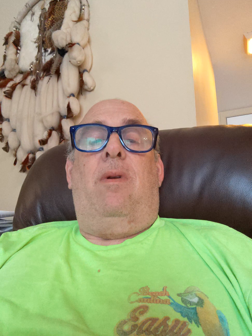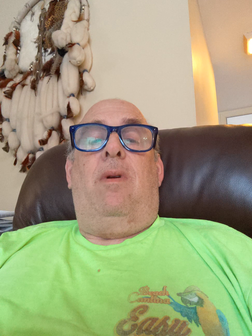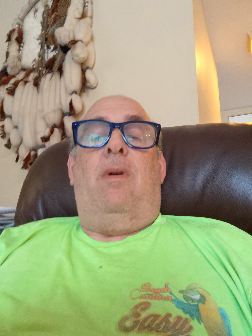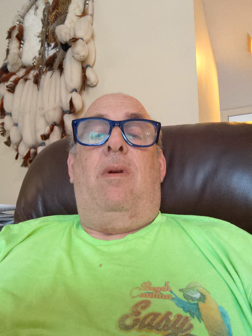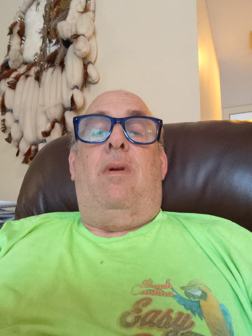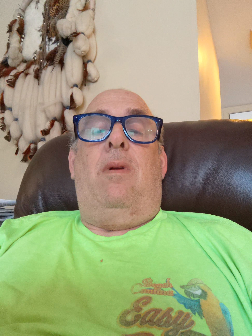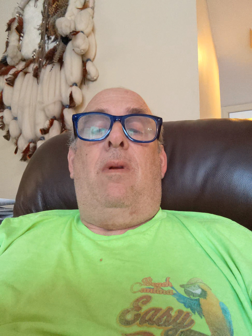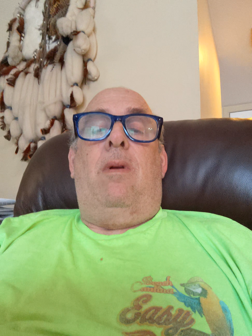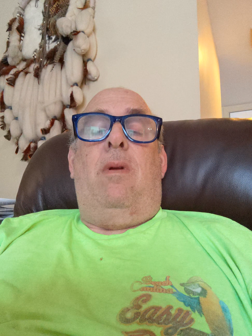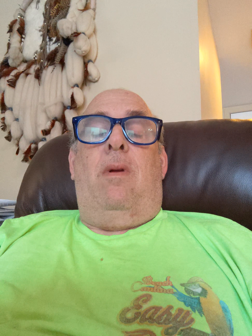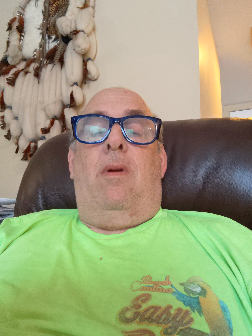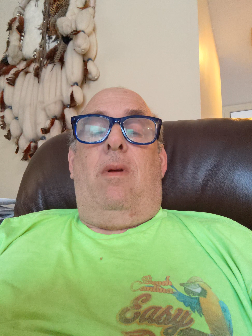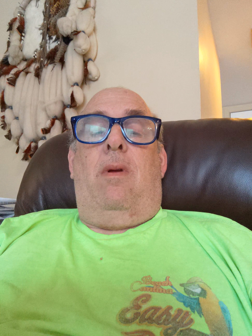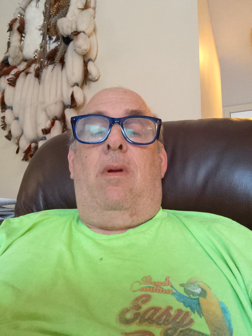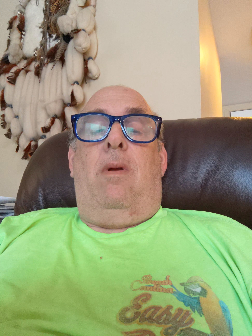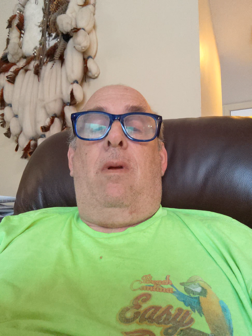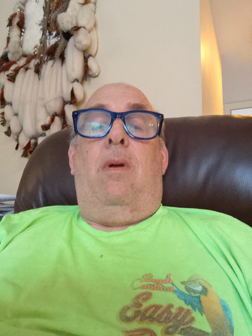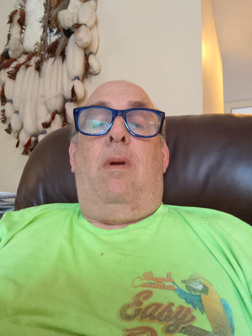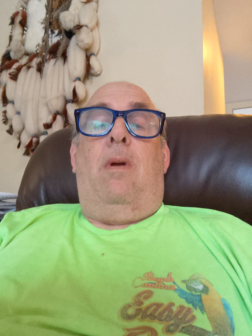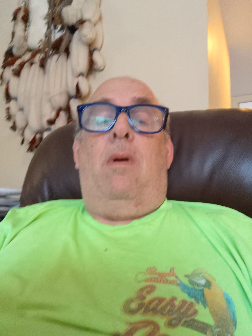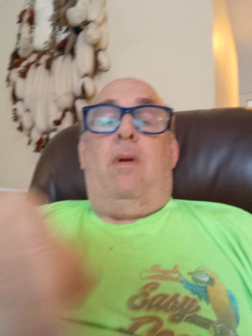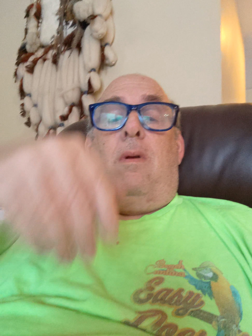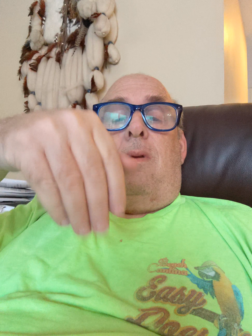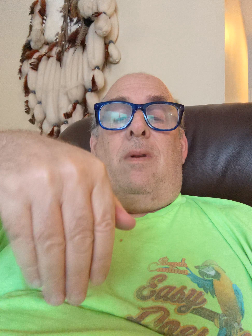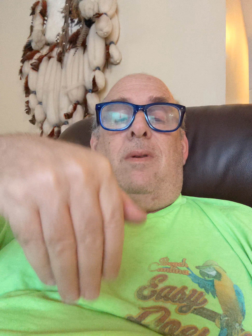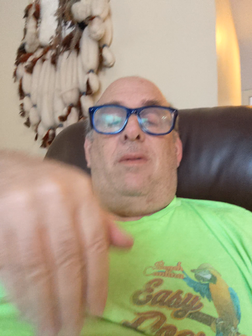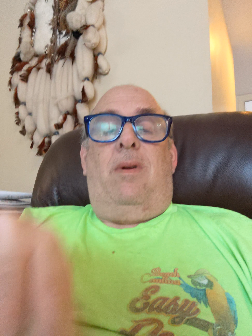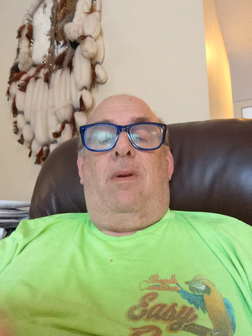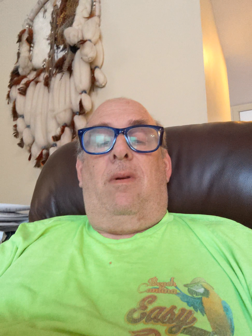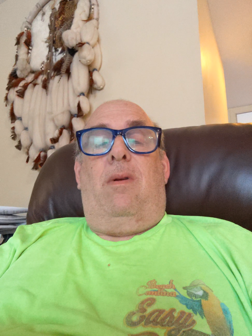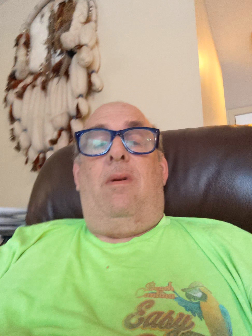night